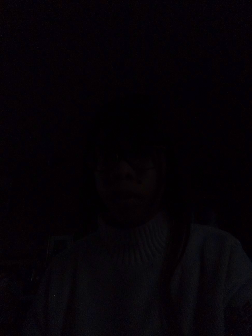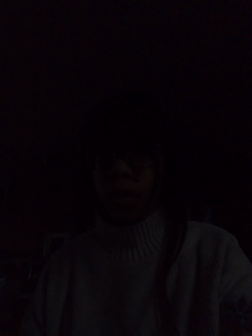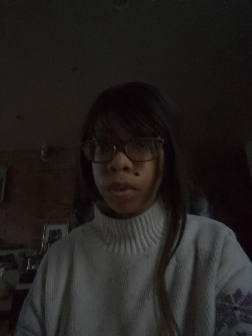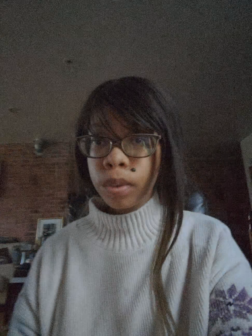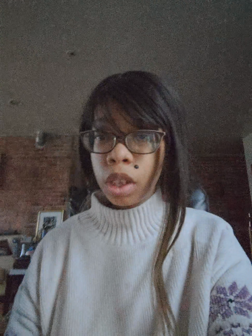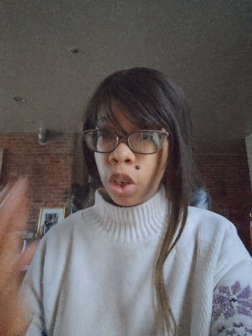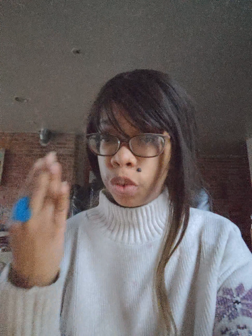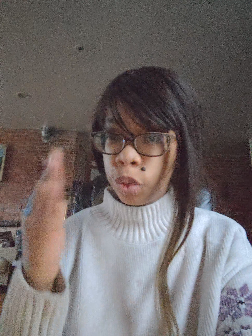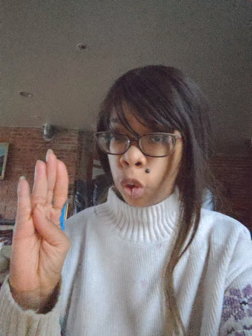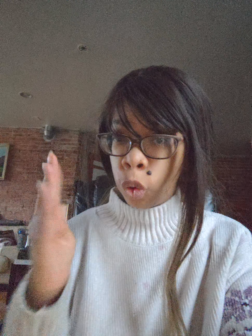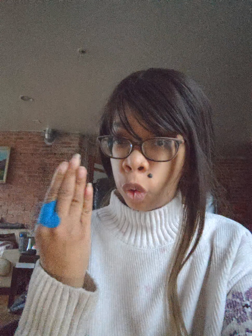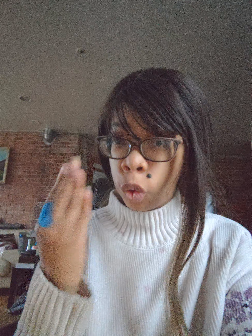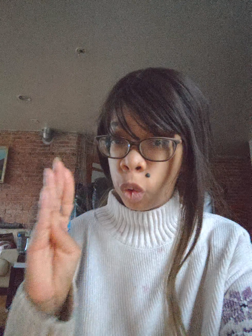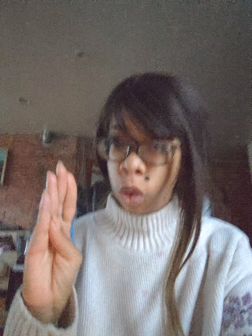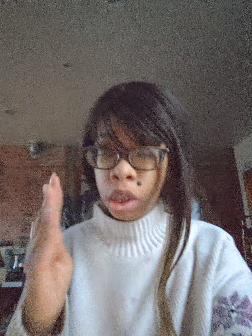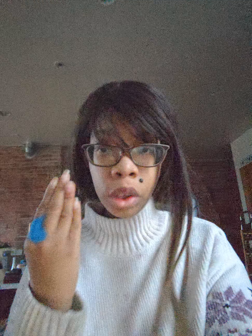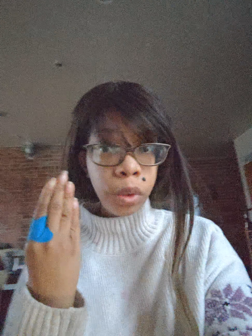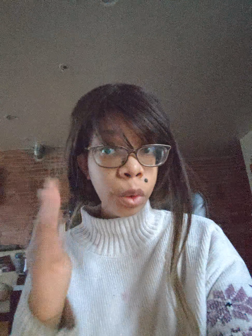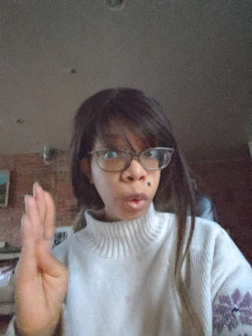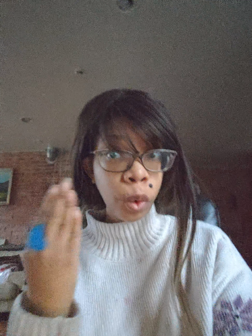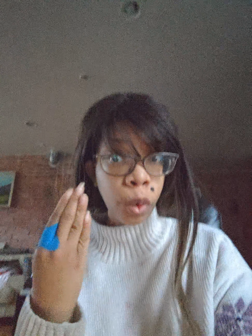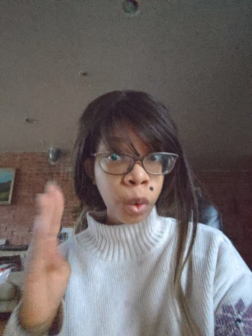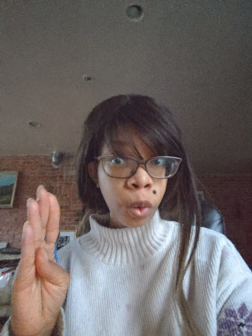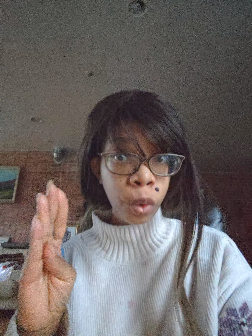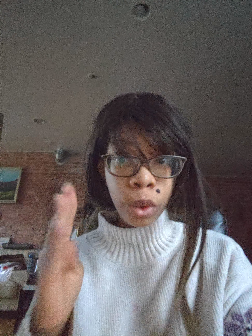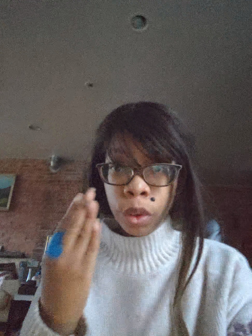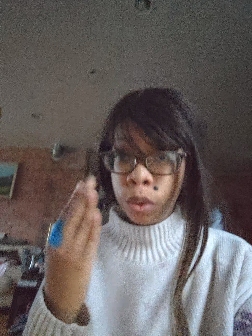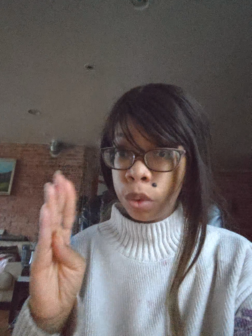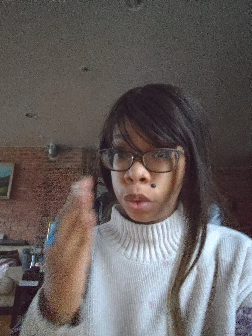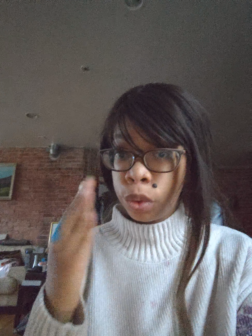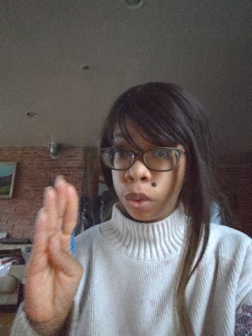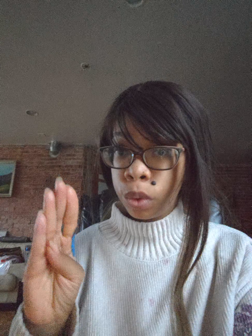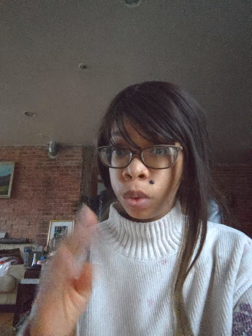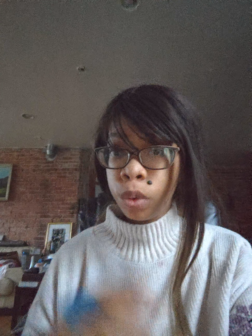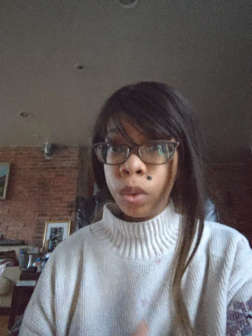blue